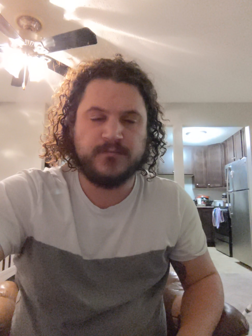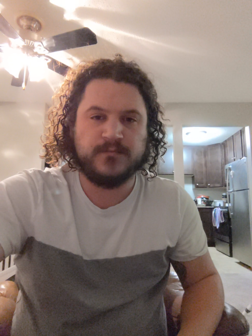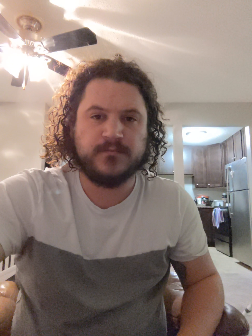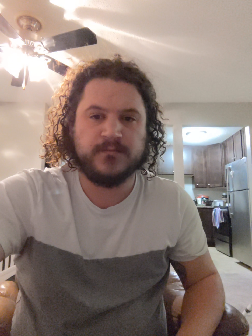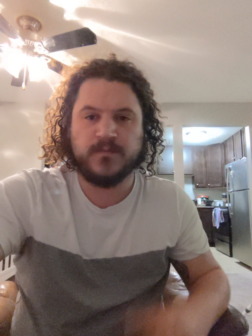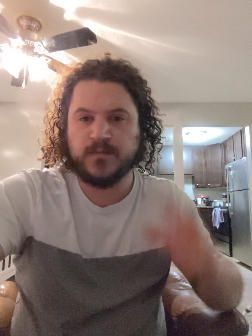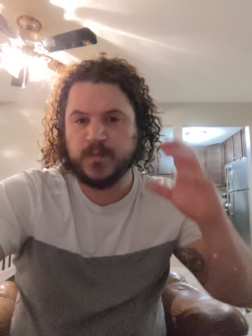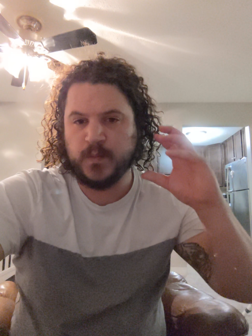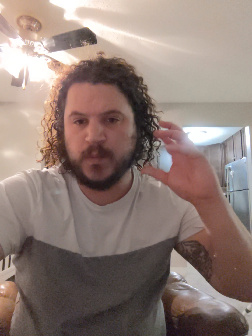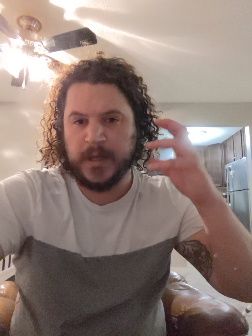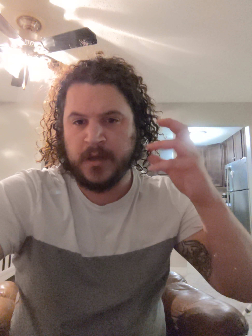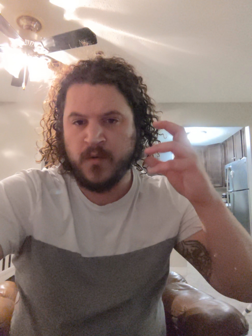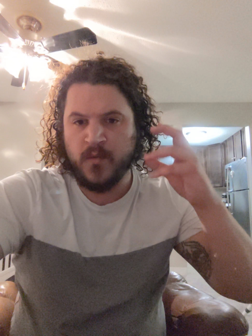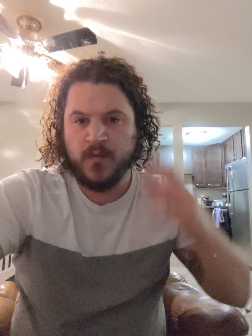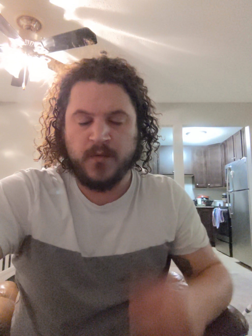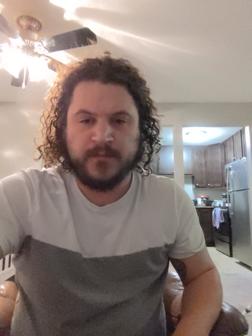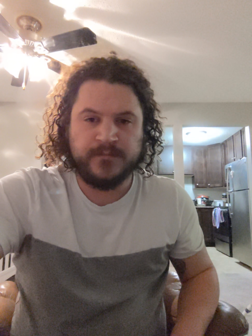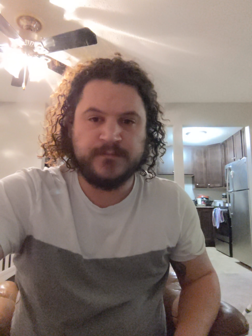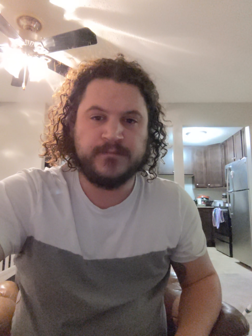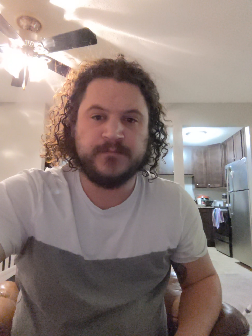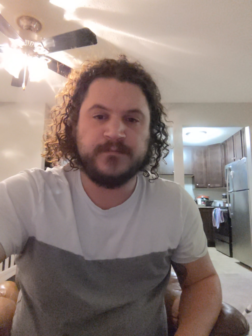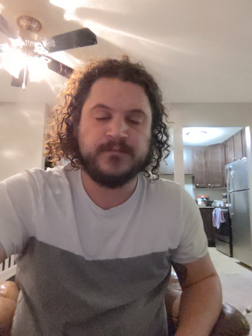radio